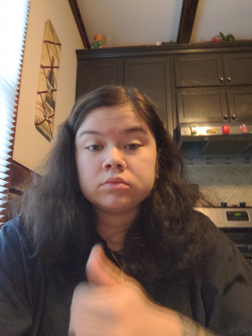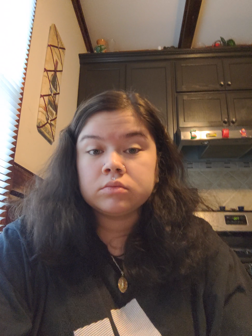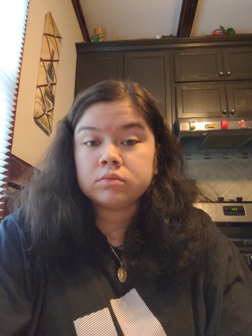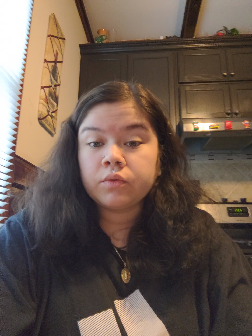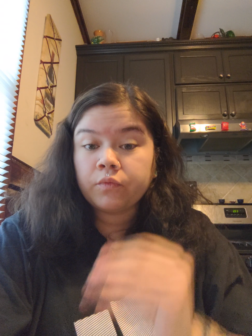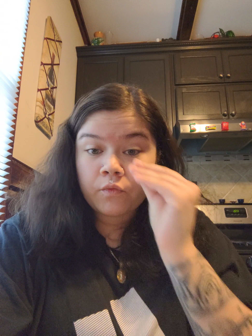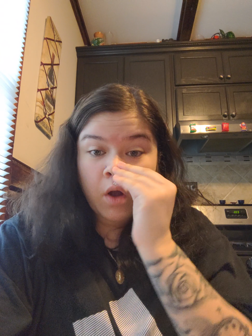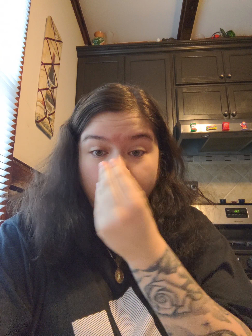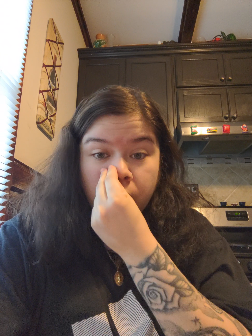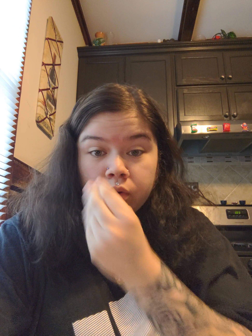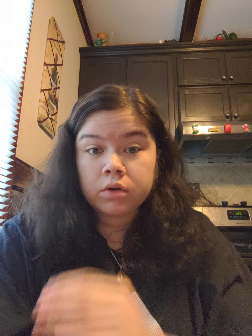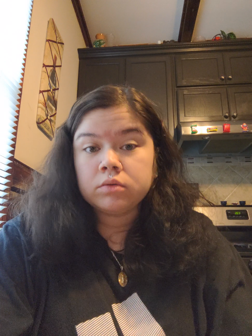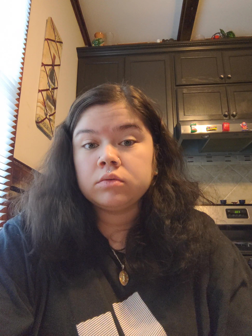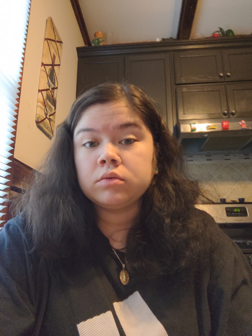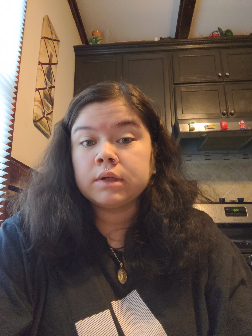flower